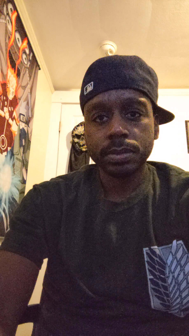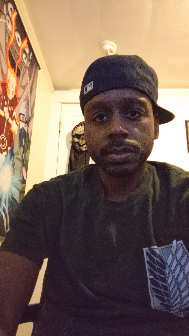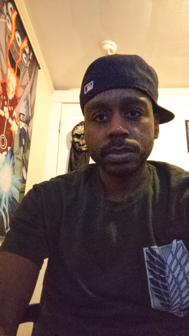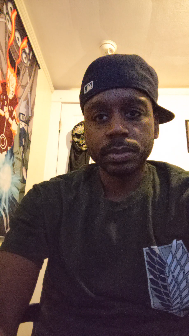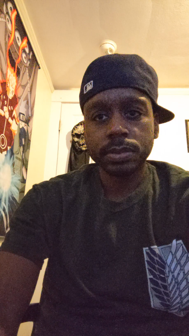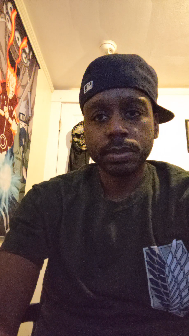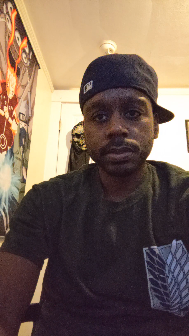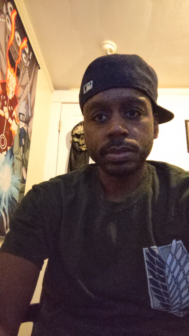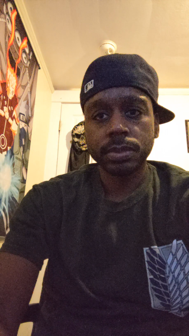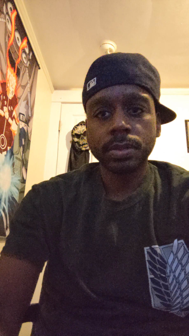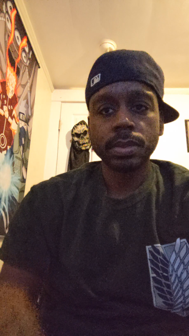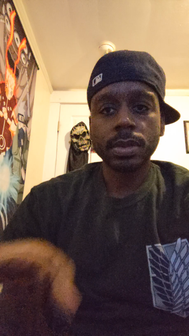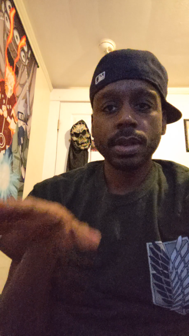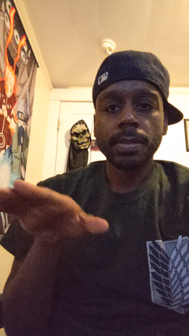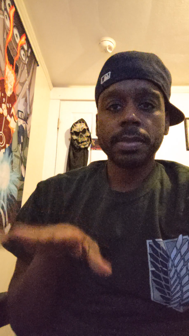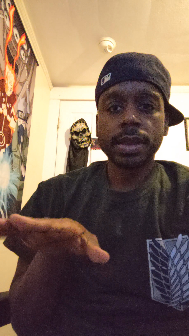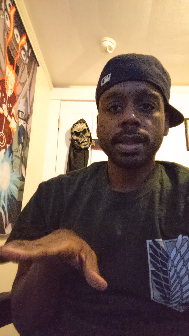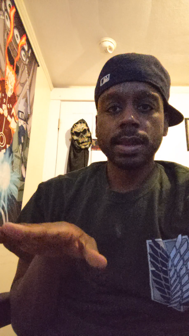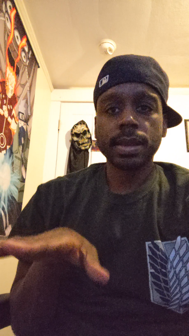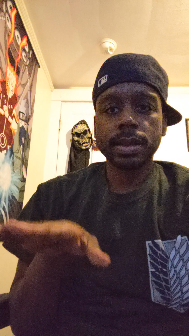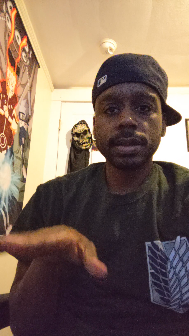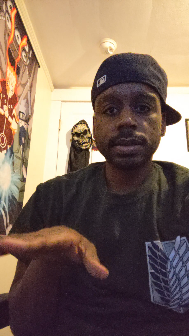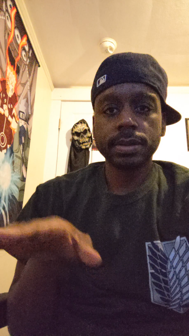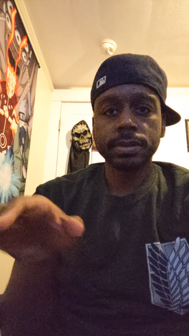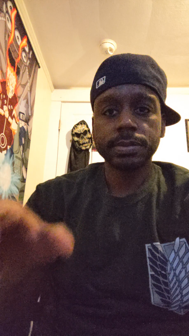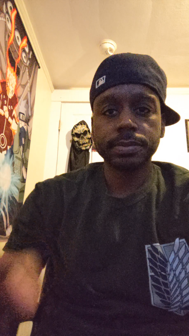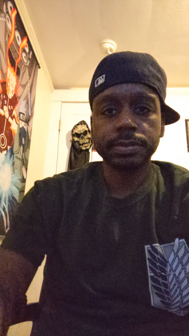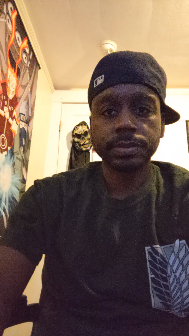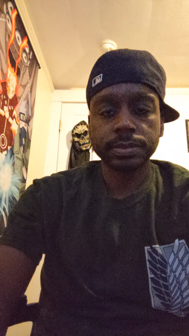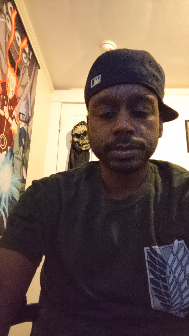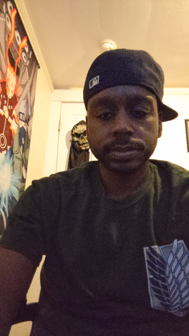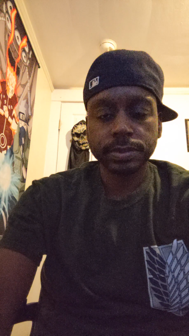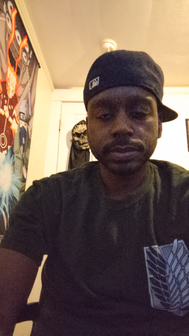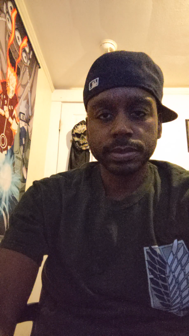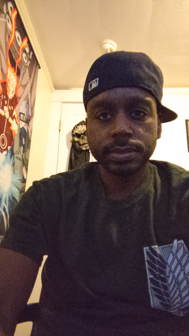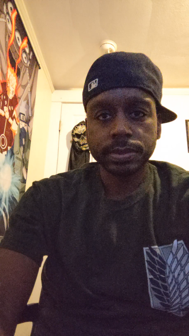penguin